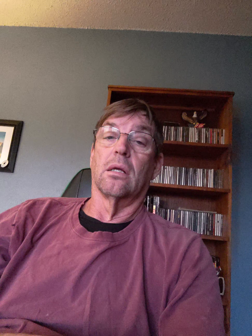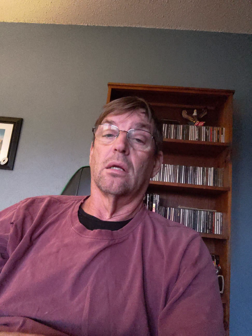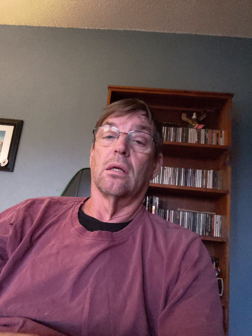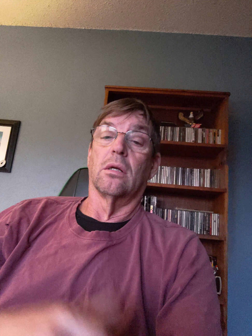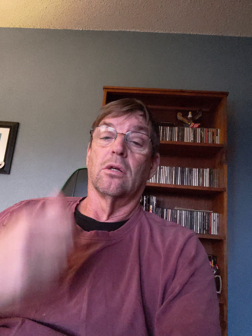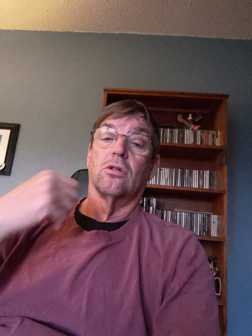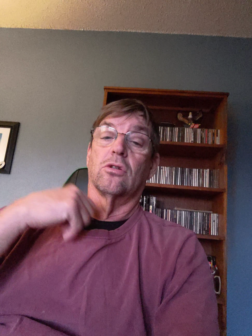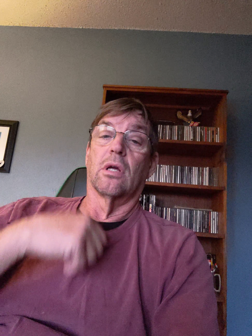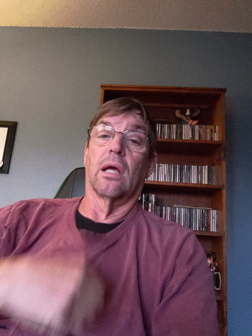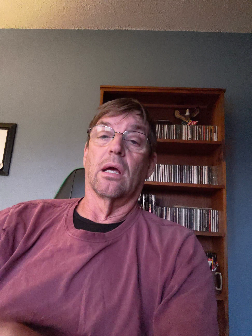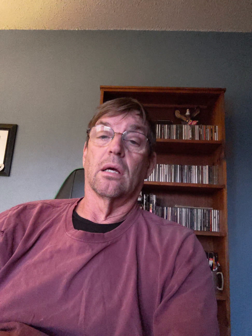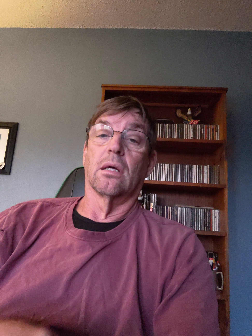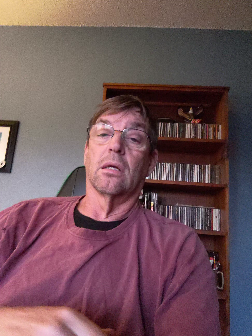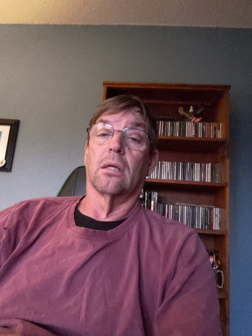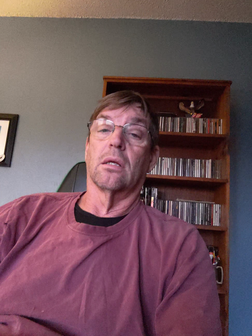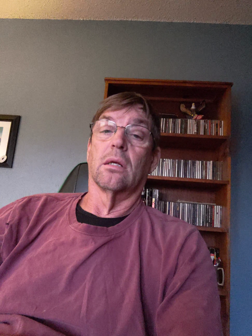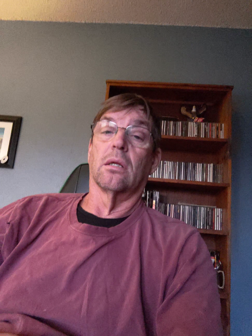jacket